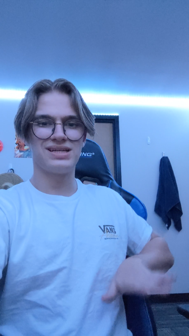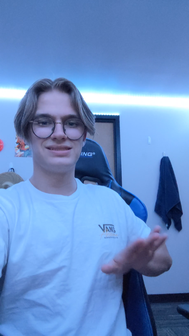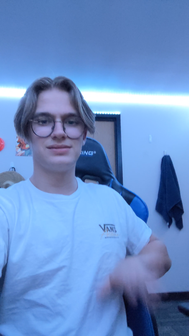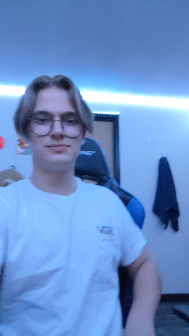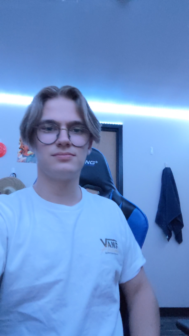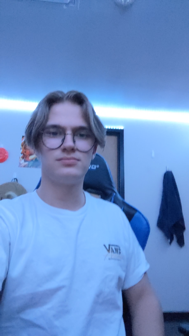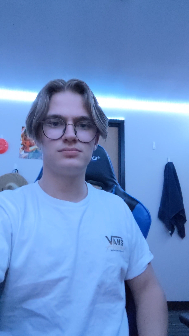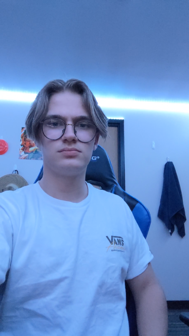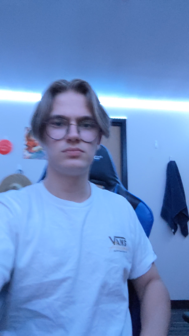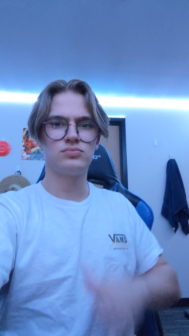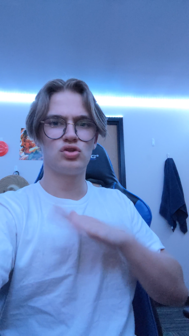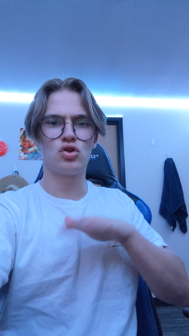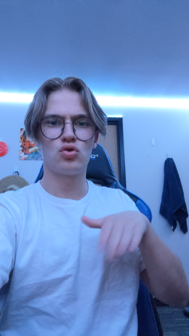children